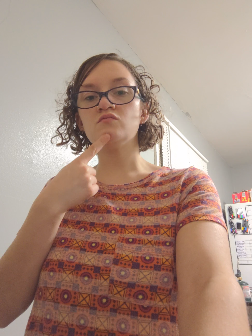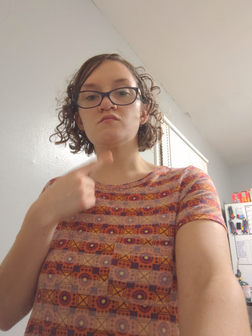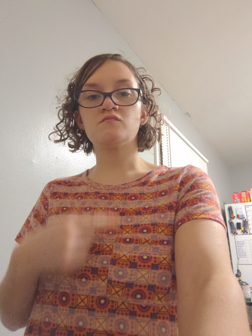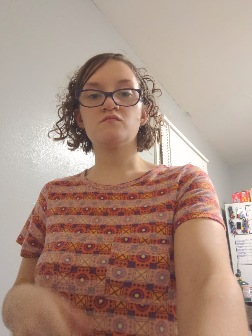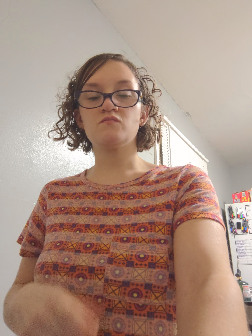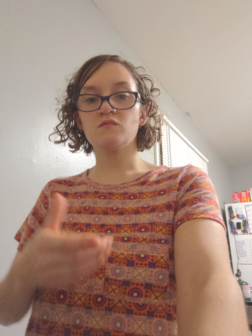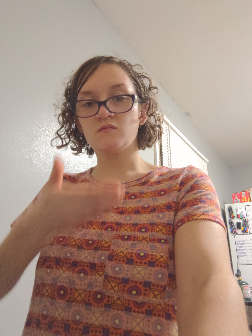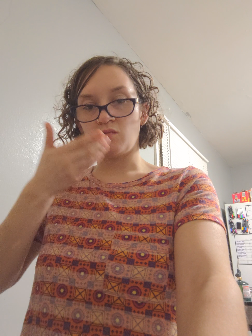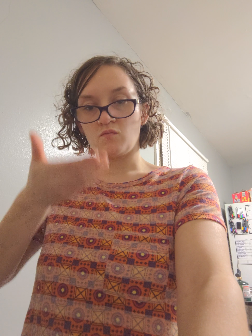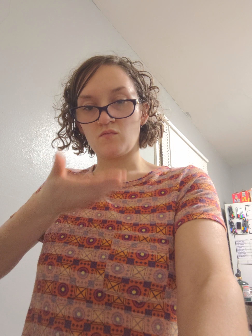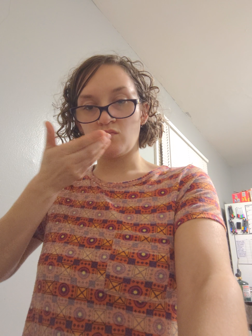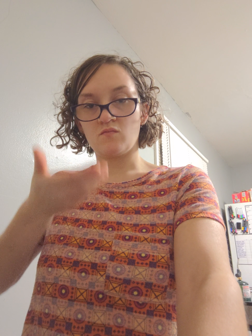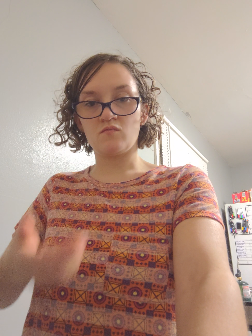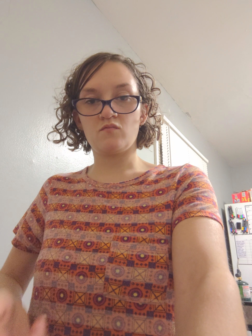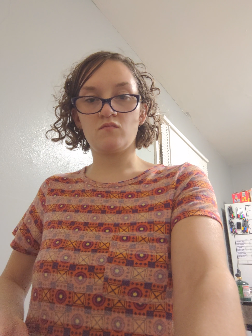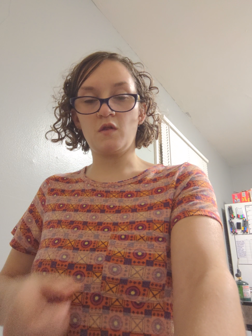cereal